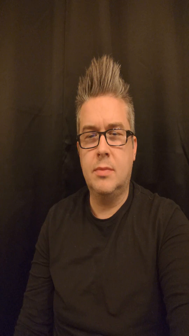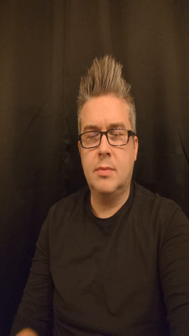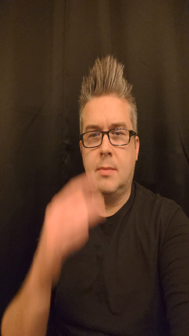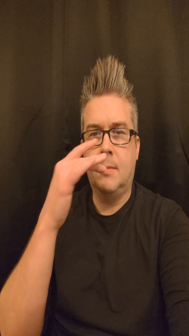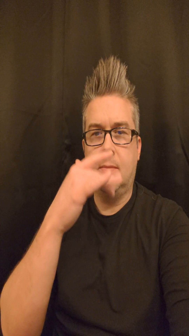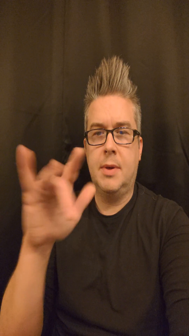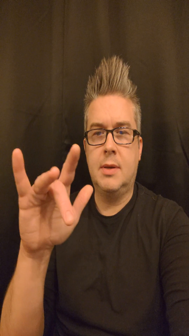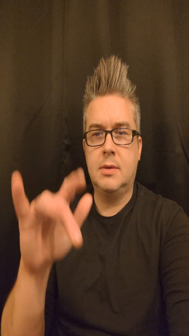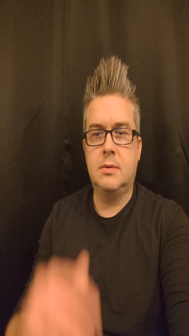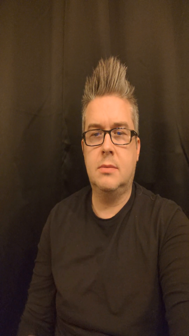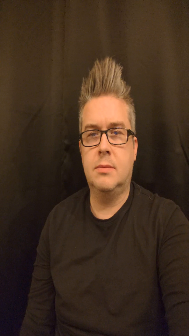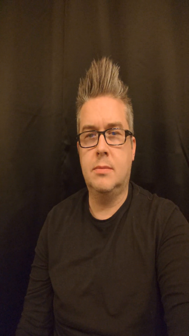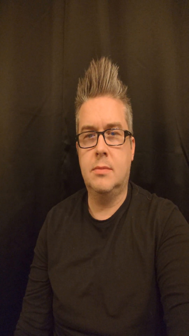empty